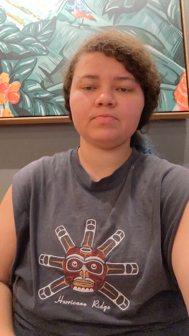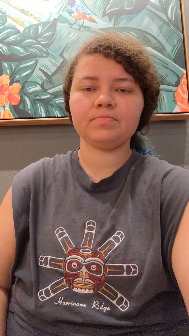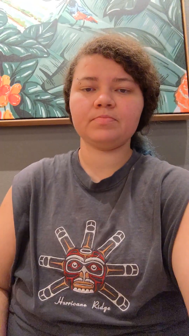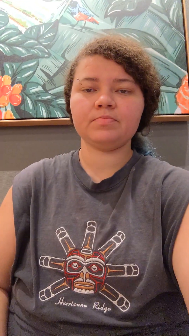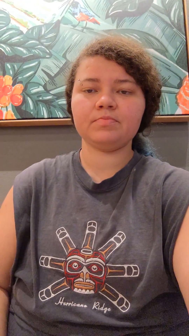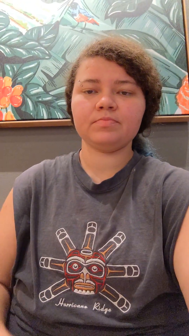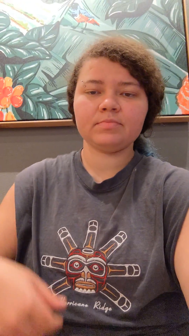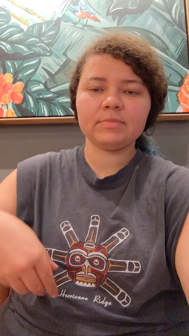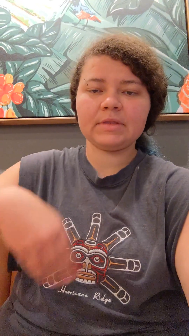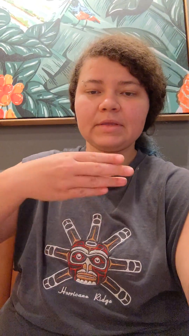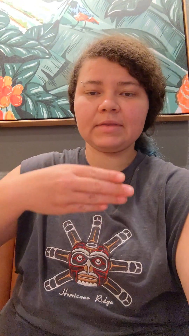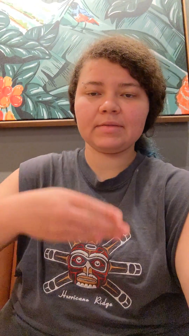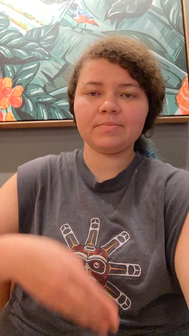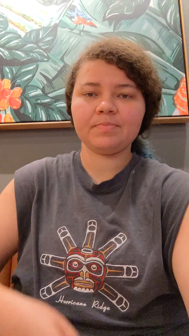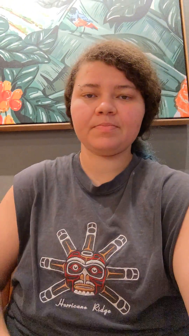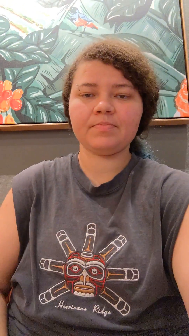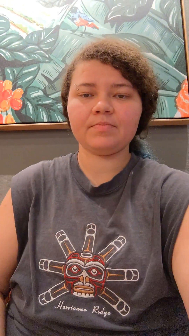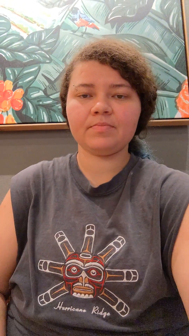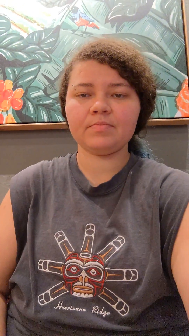kick